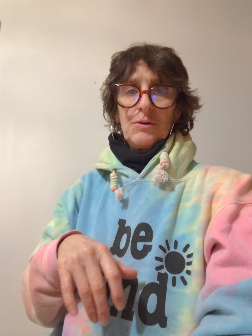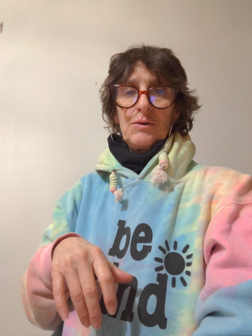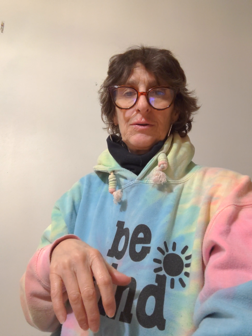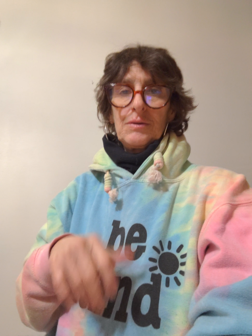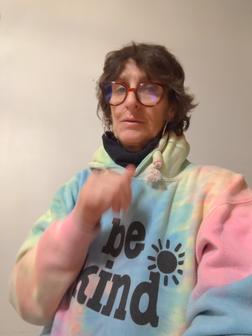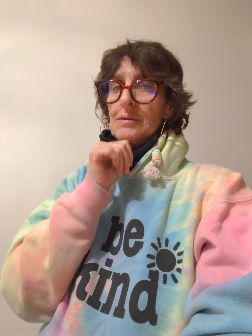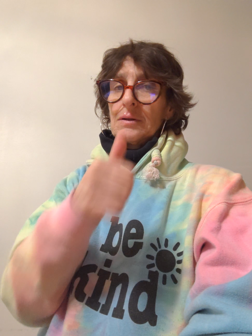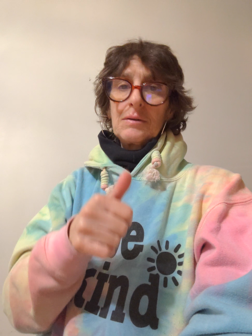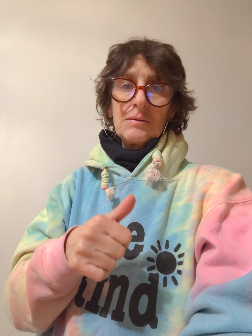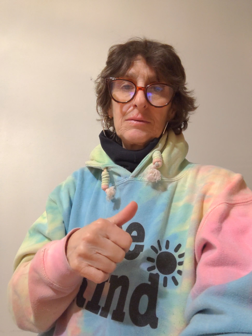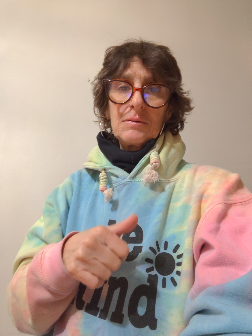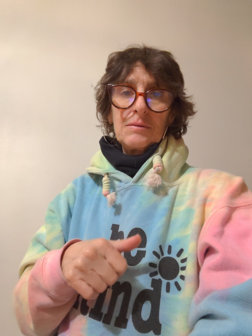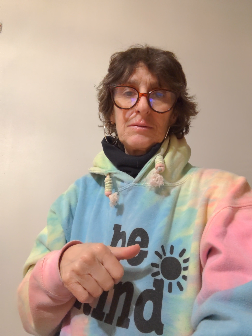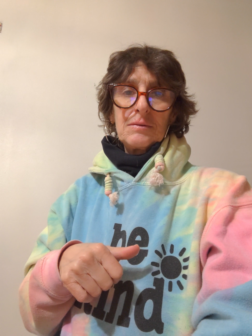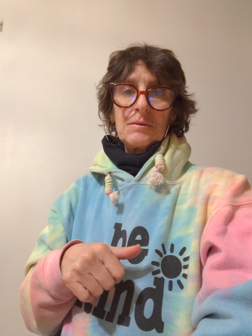not